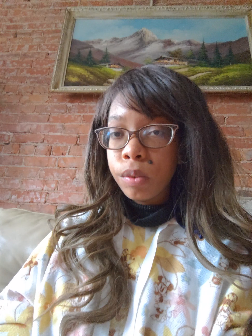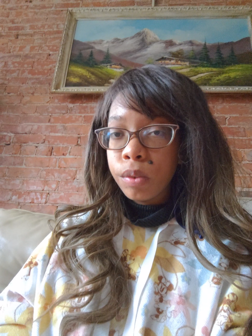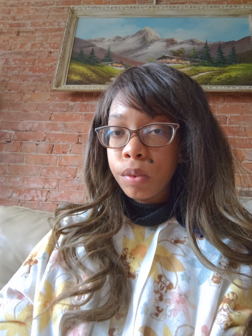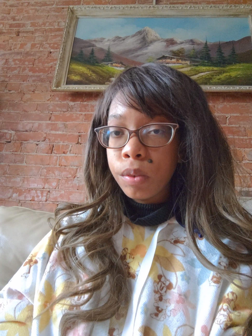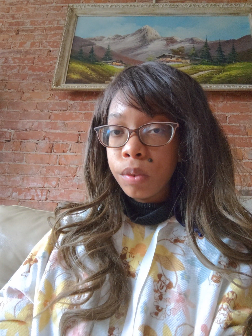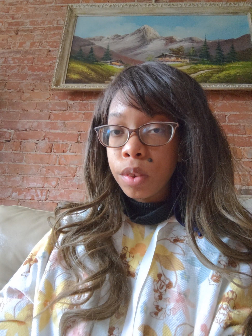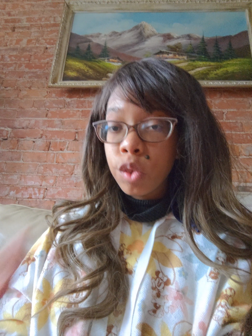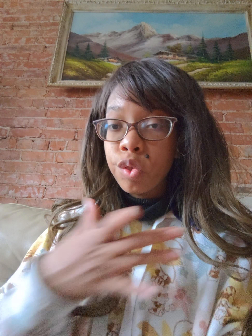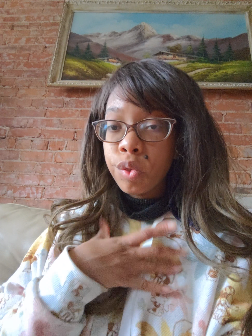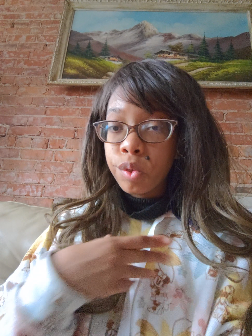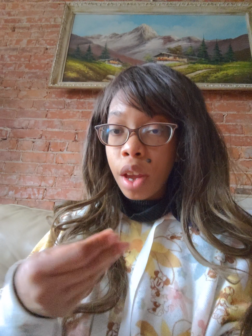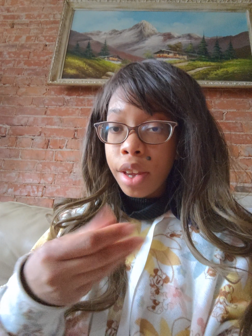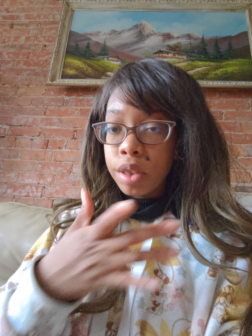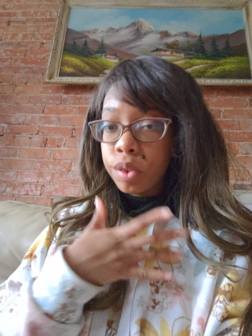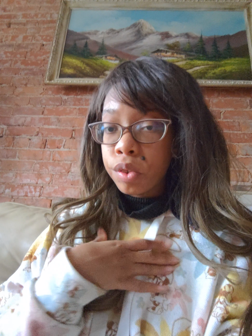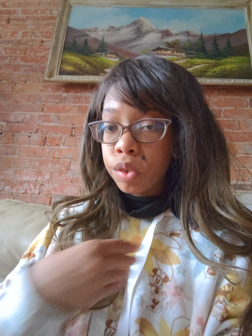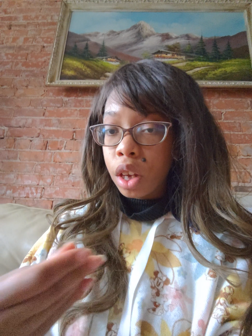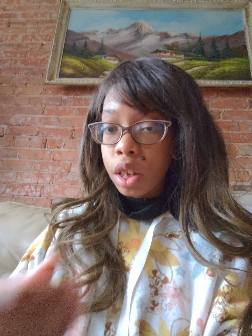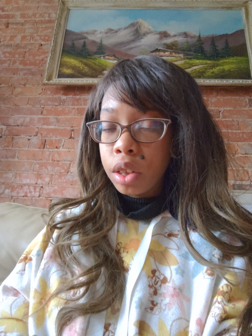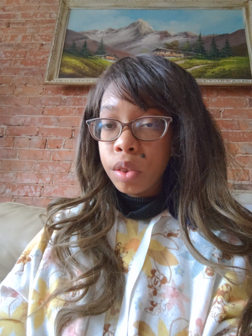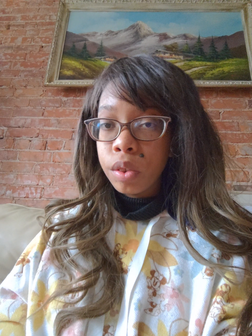white